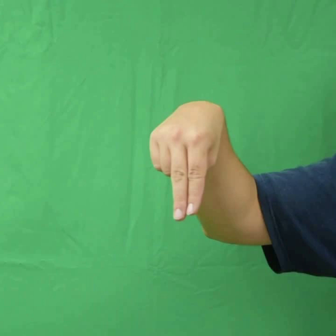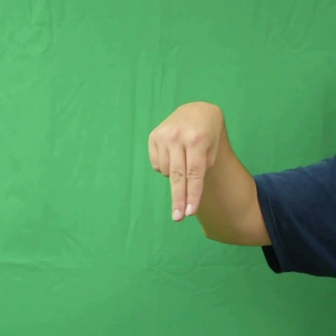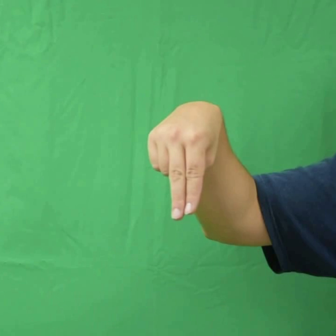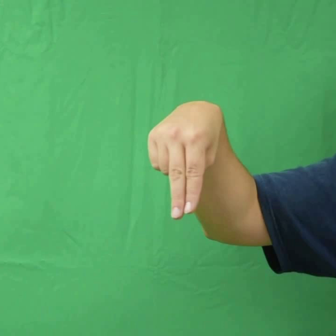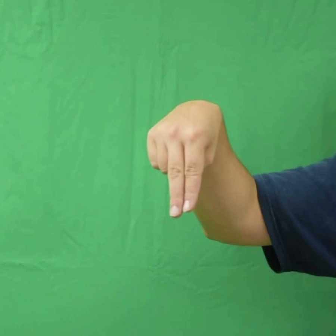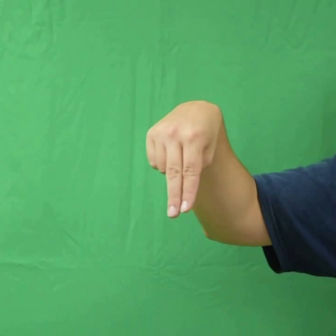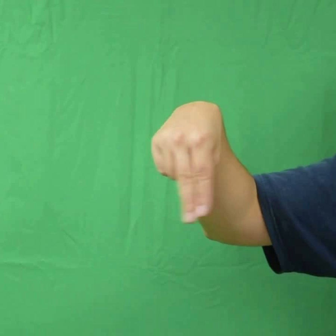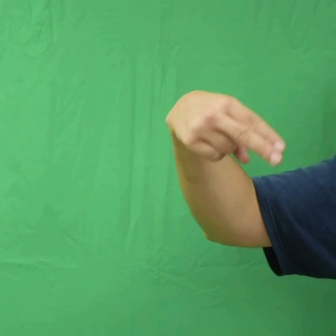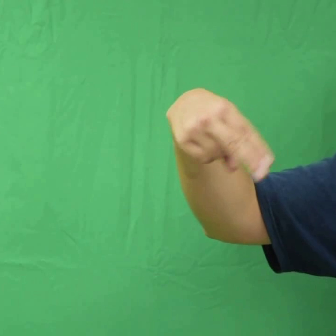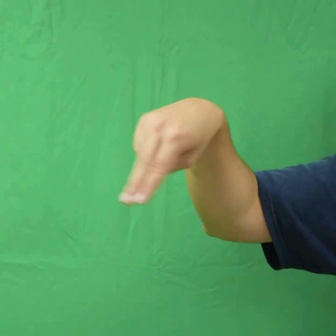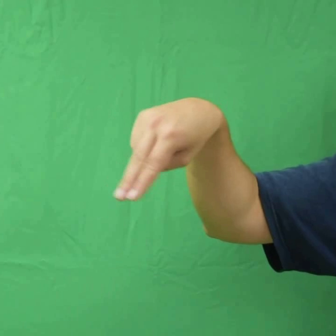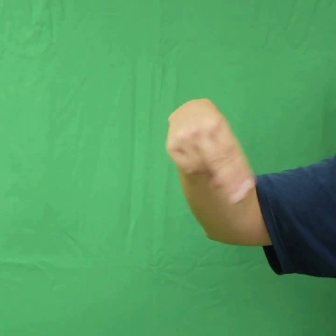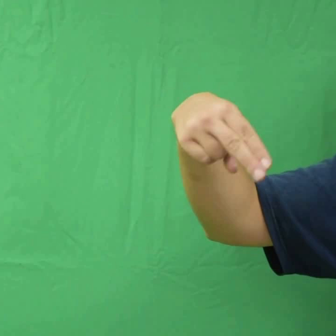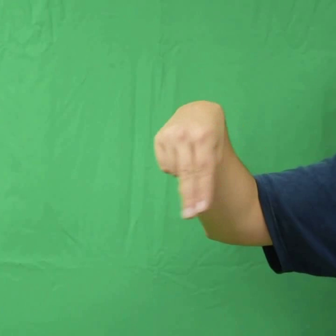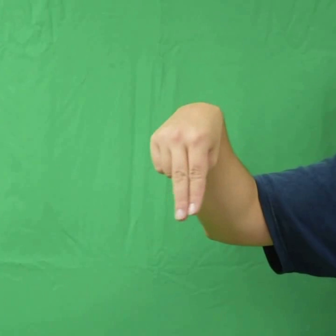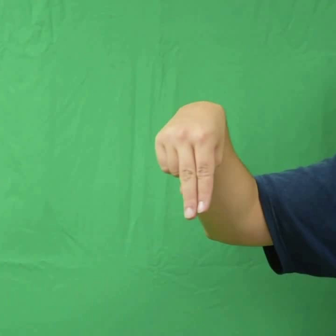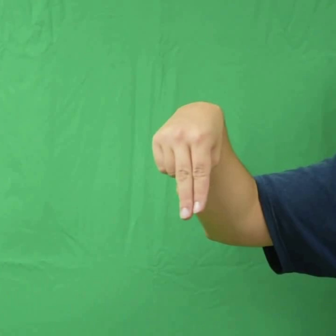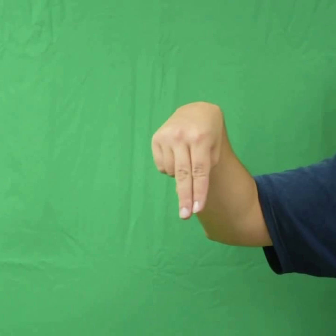Ñ